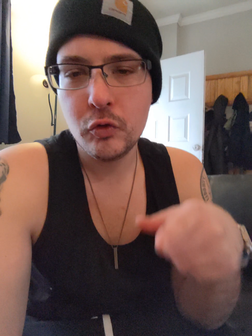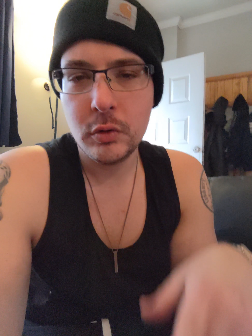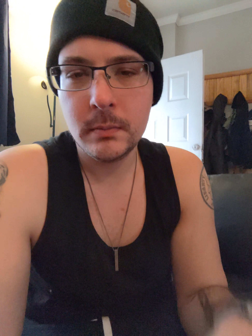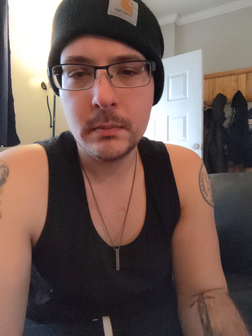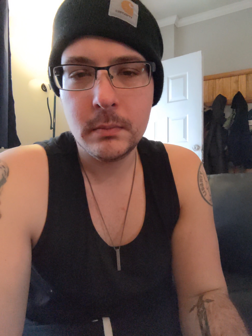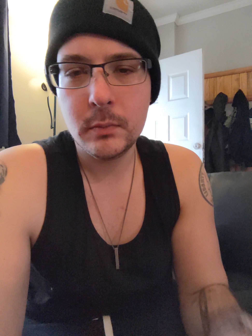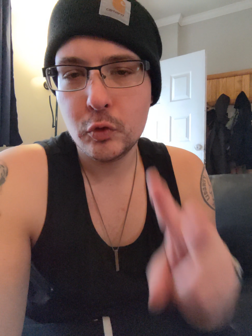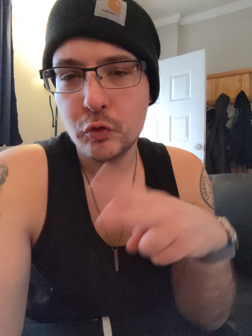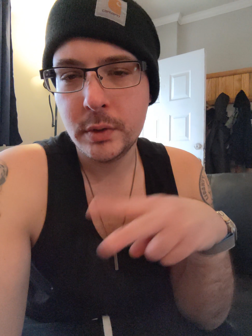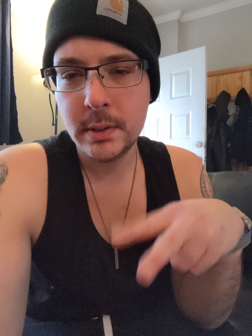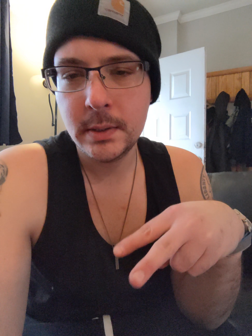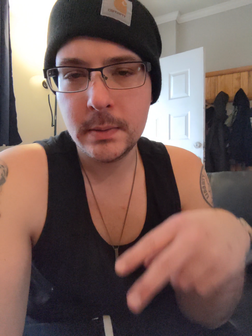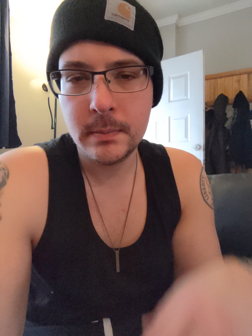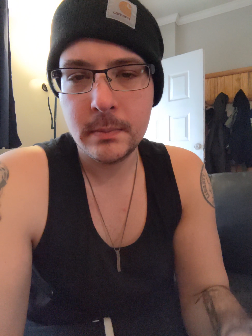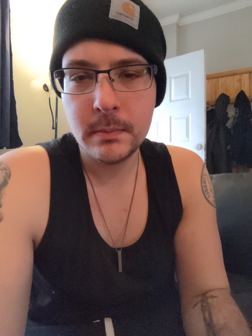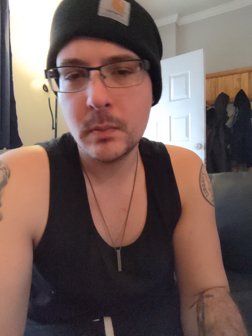read